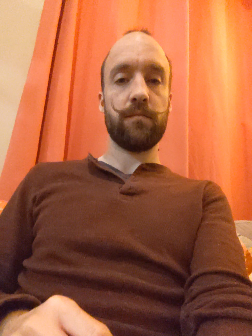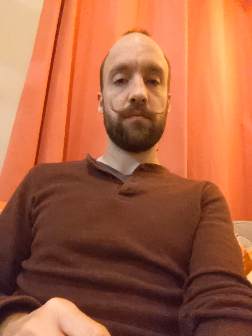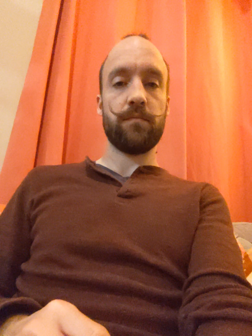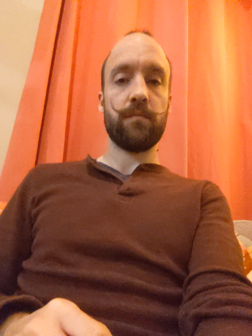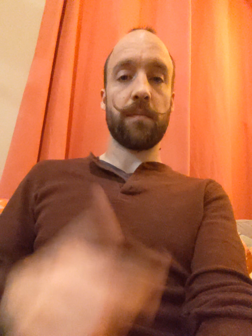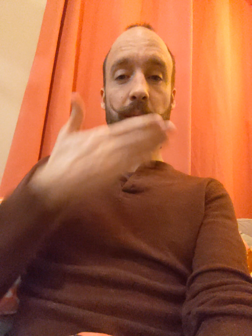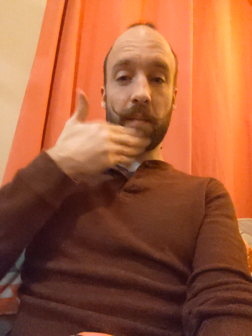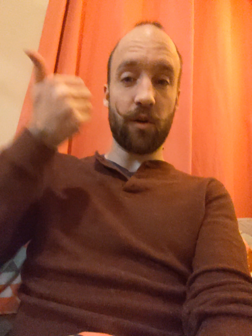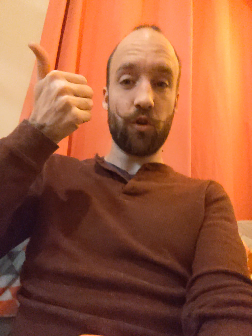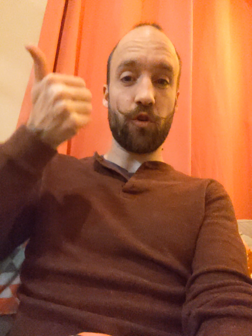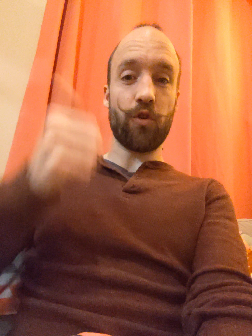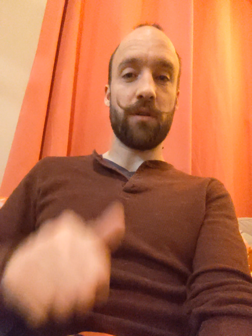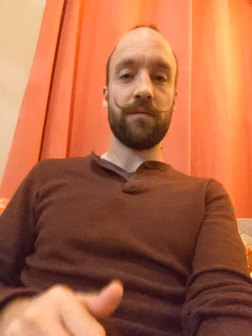better